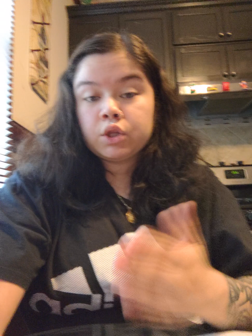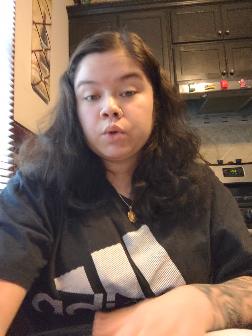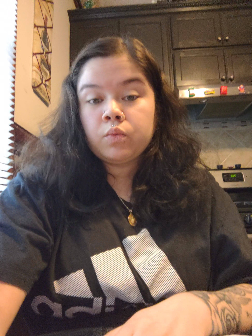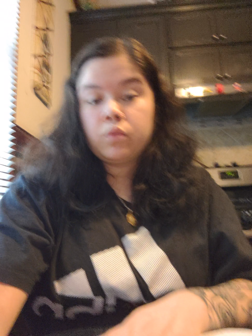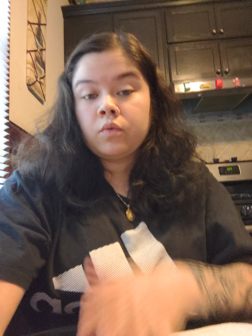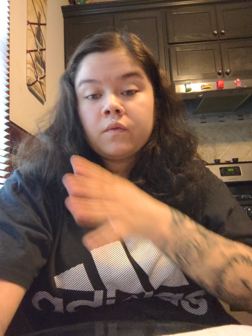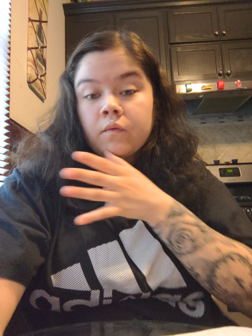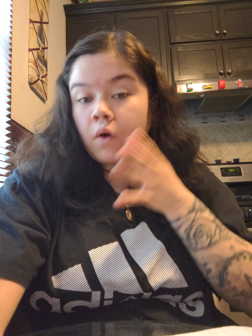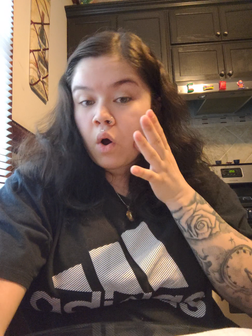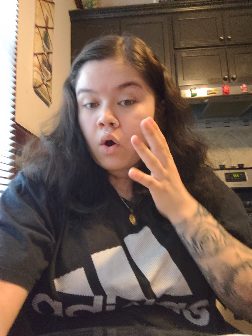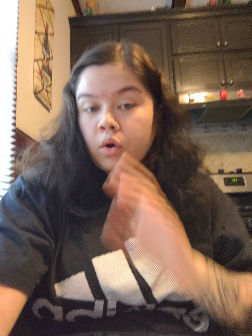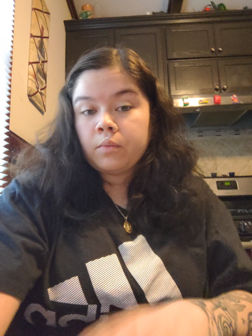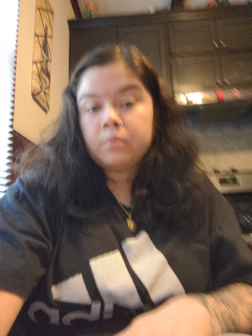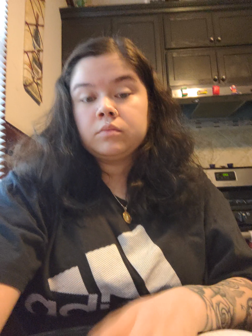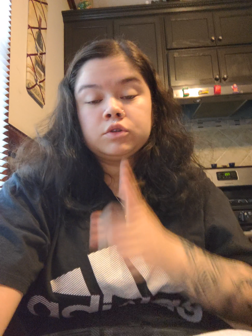farm